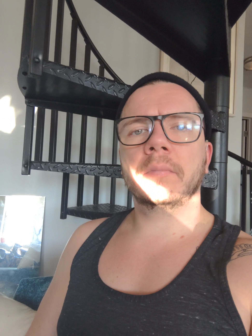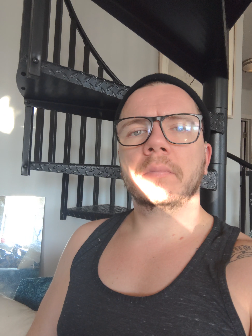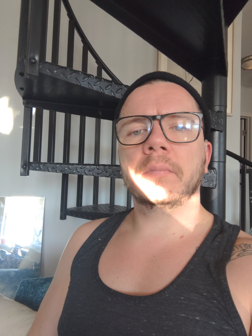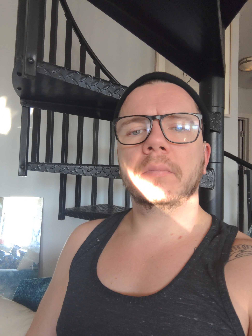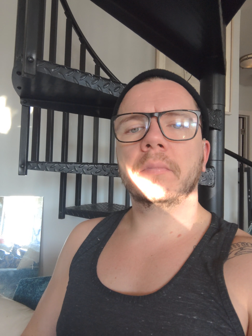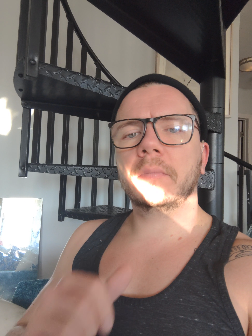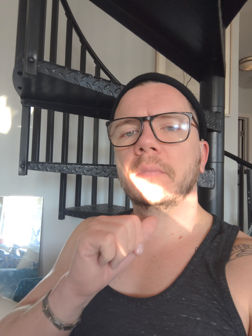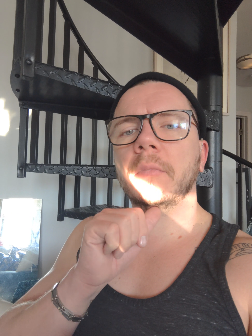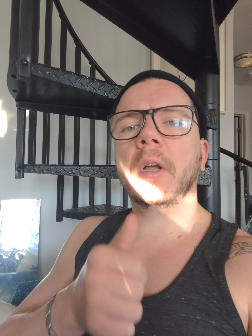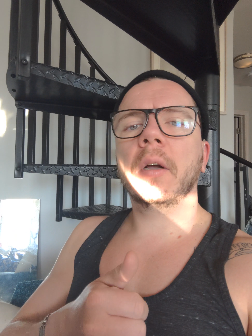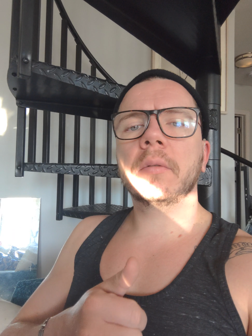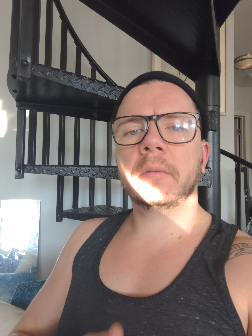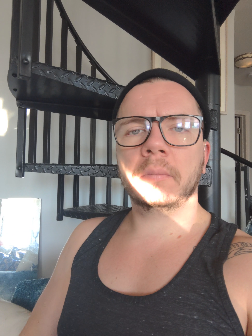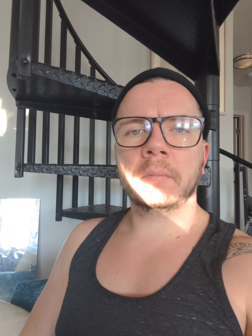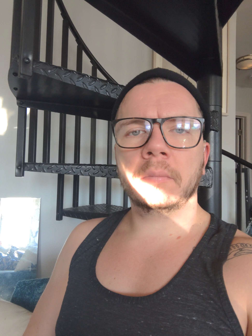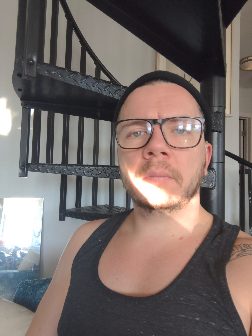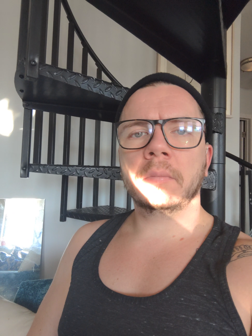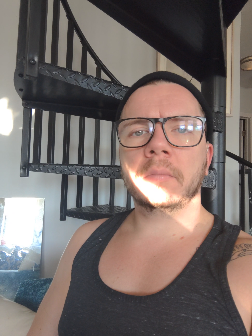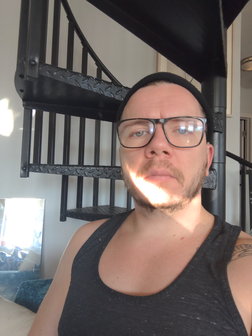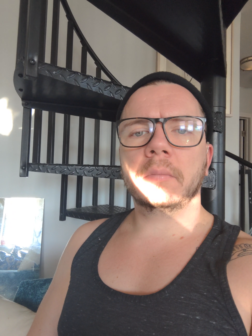not